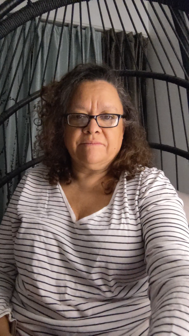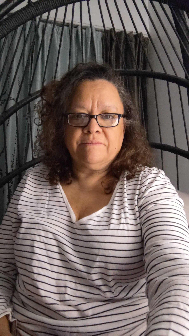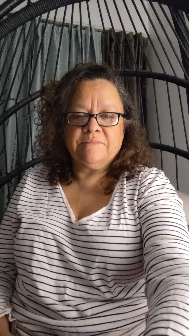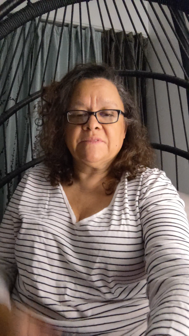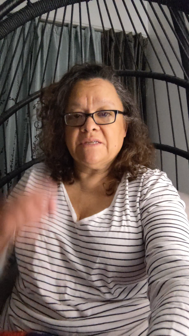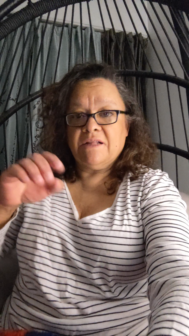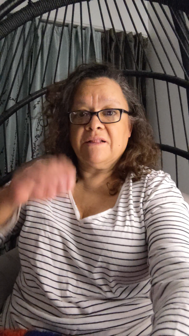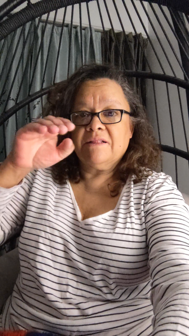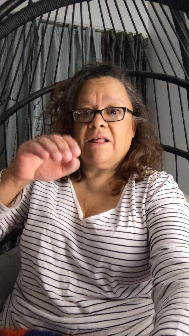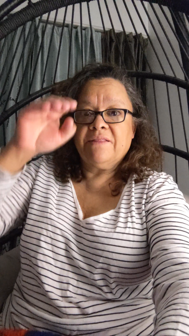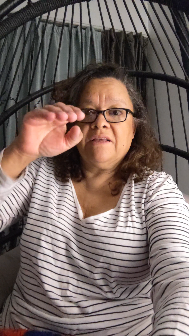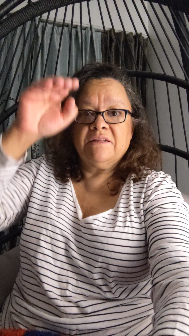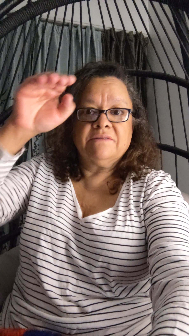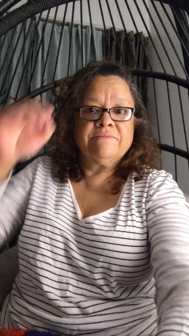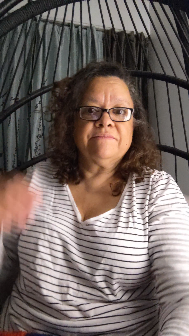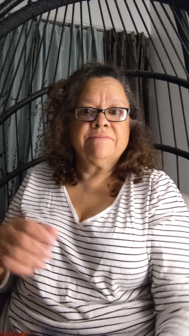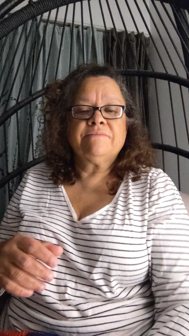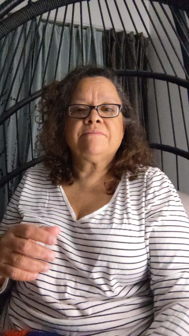ladder